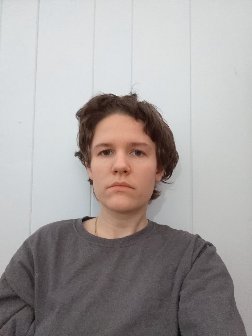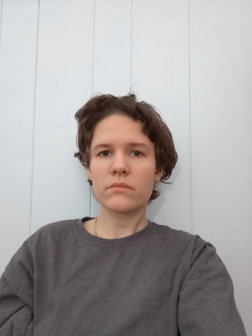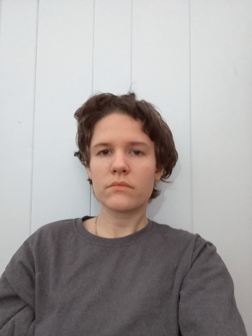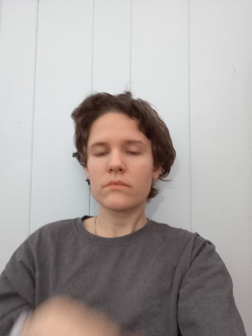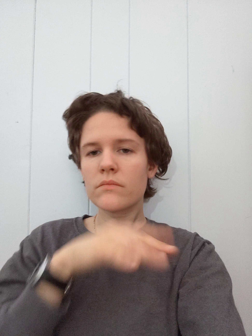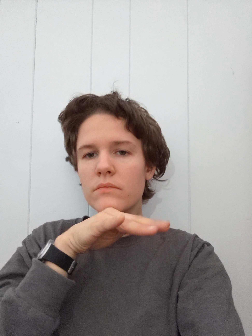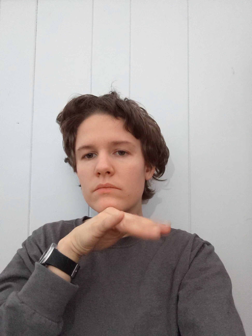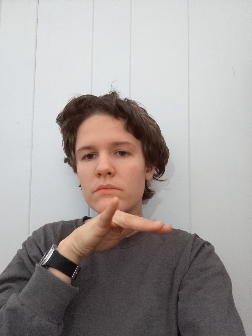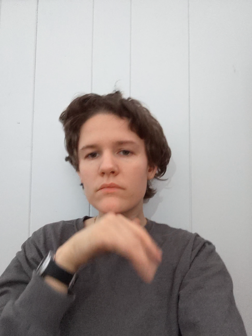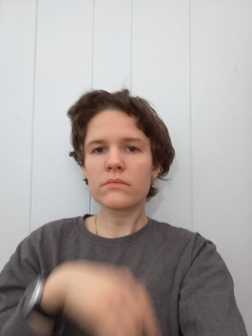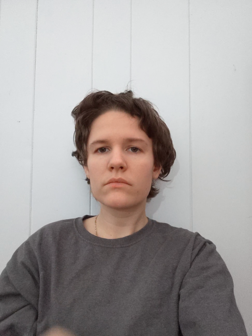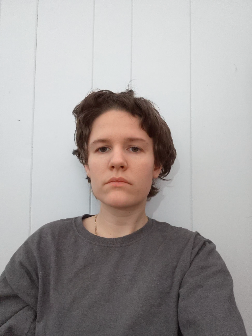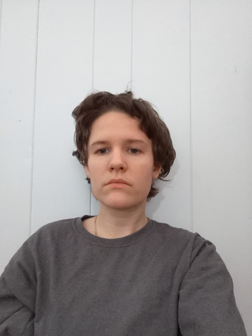dirty